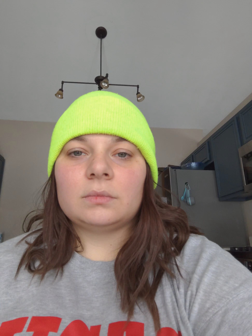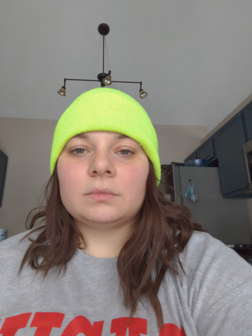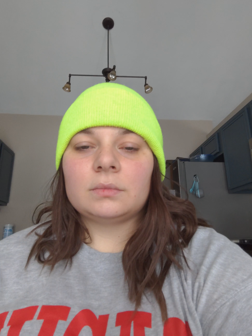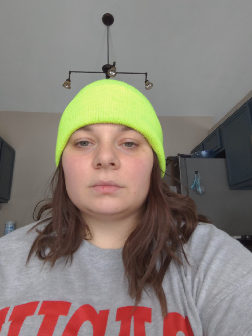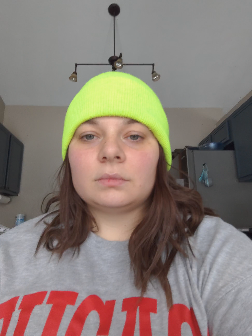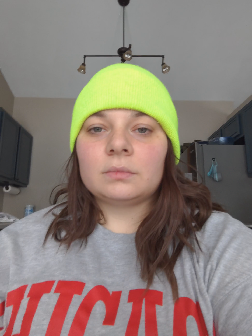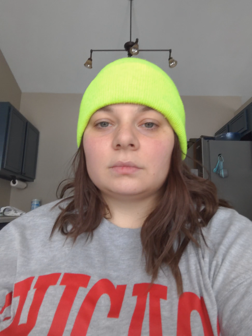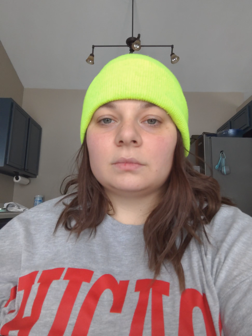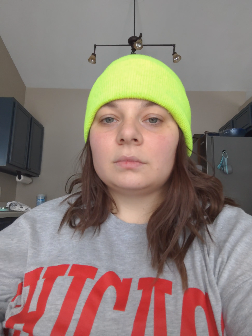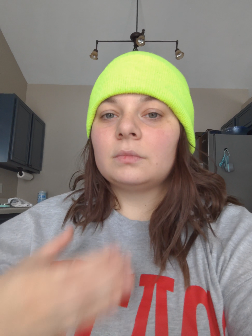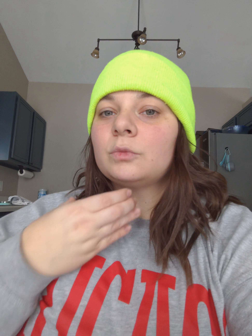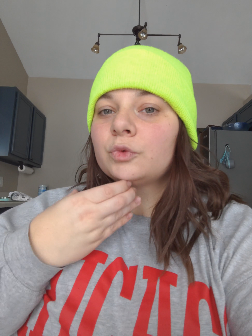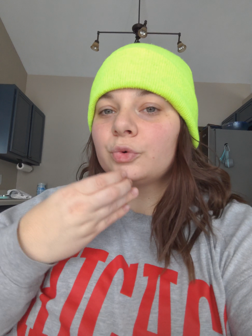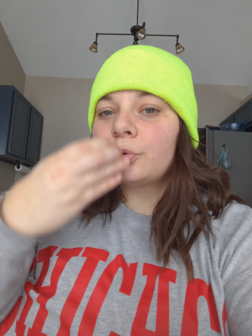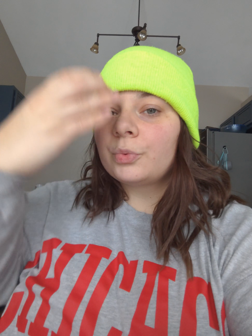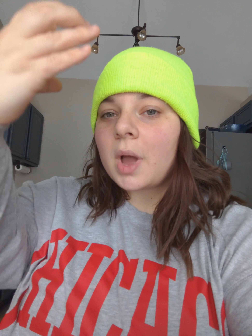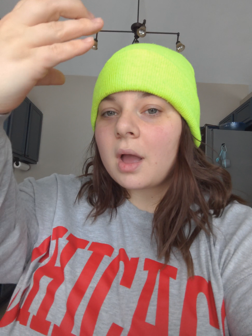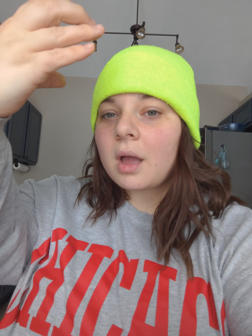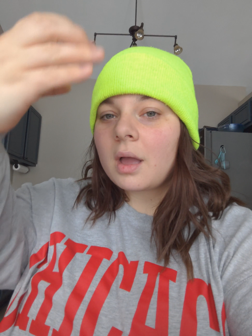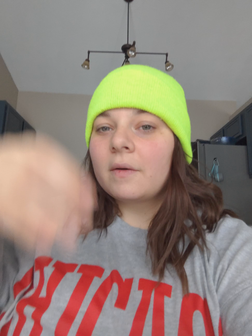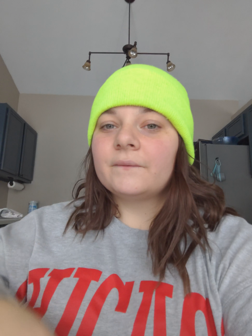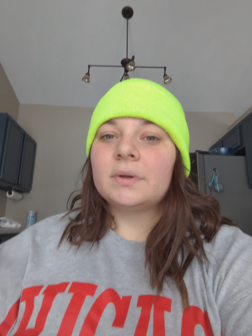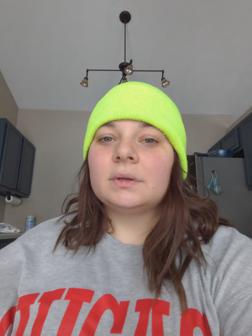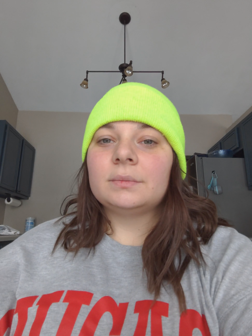giraffe